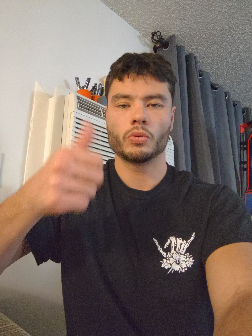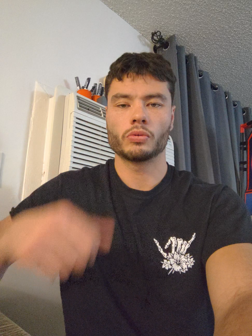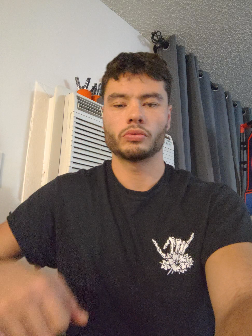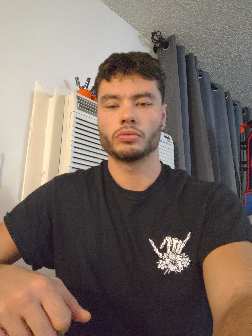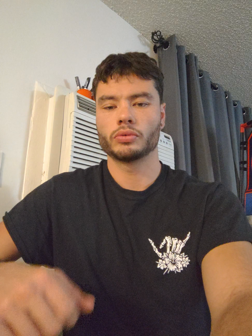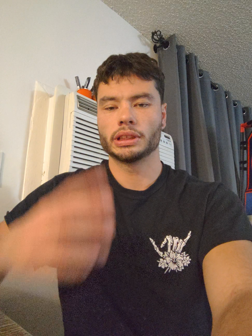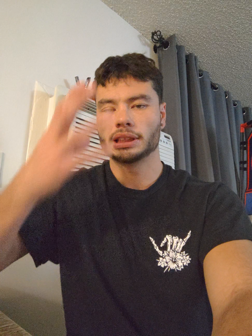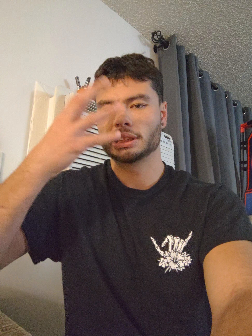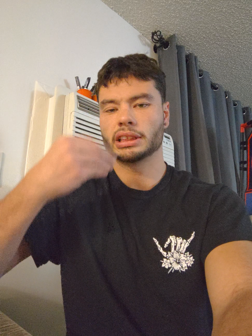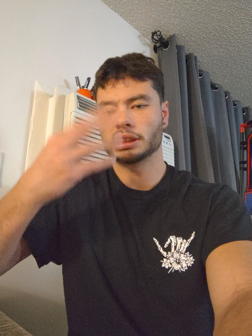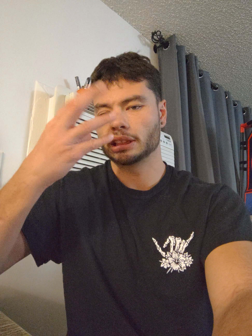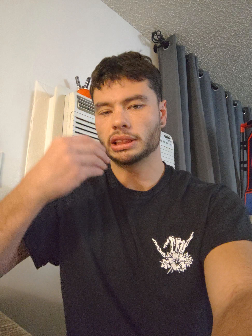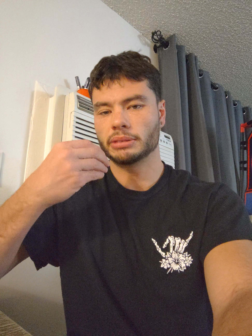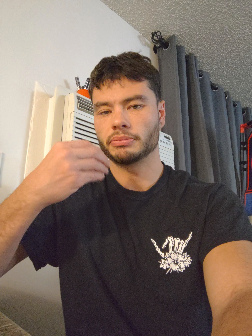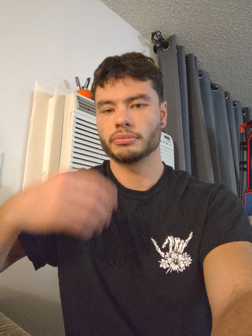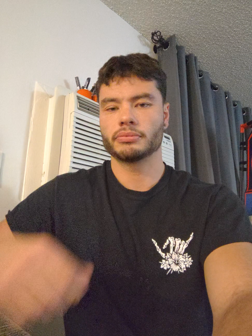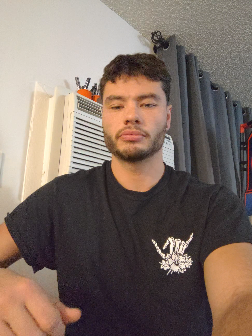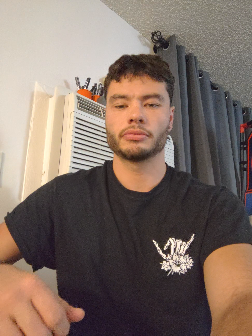sleepy